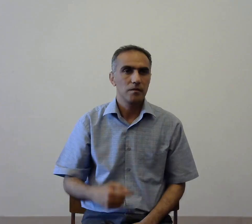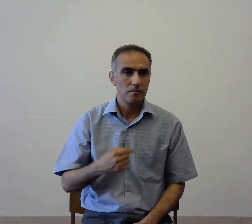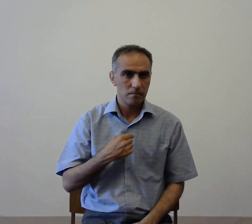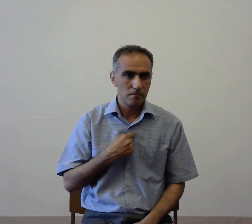mən